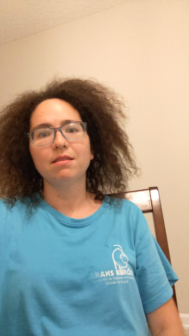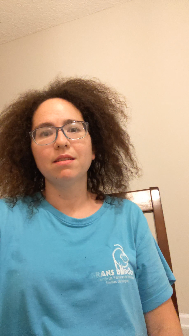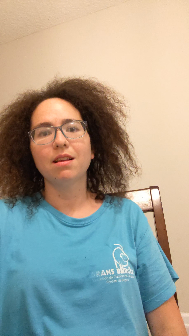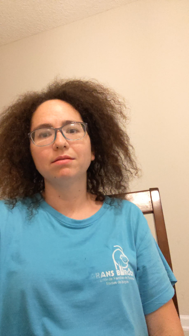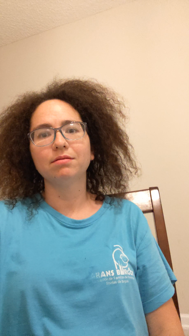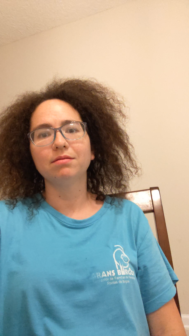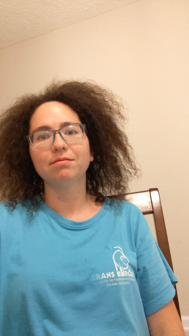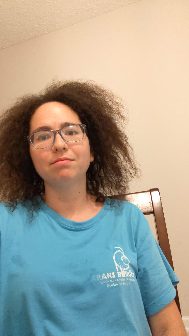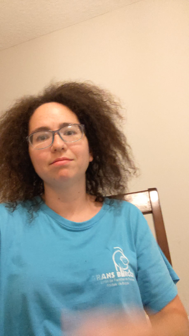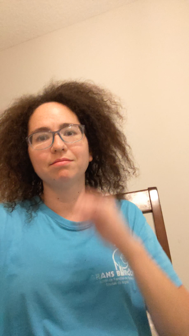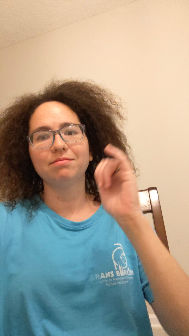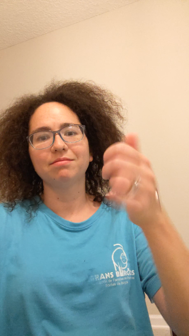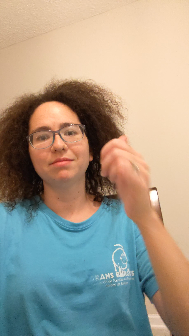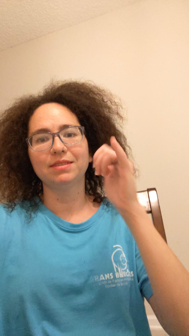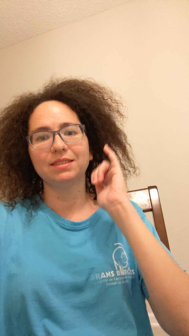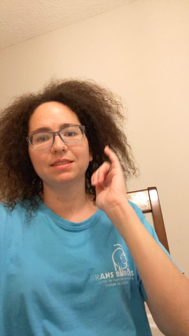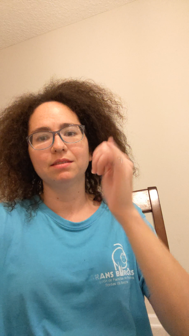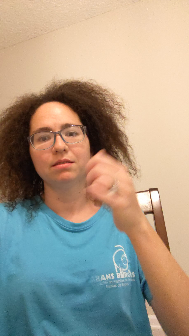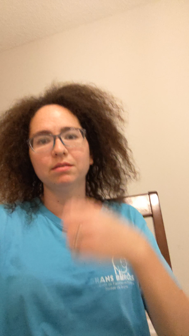rocking chair